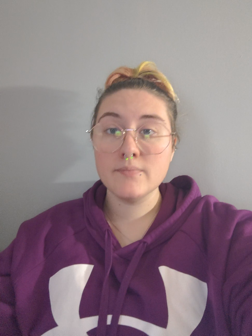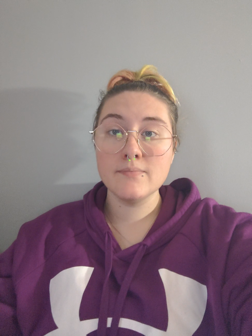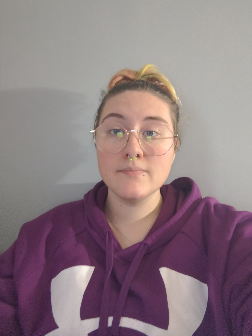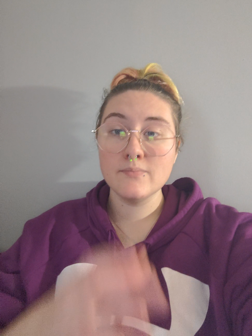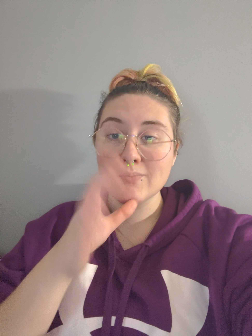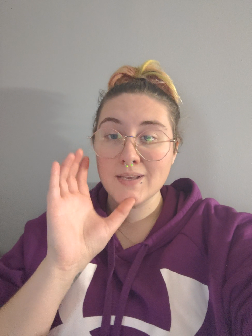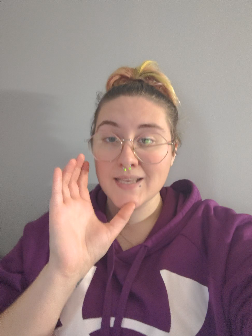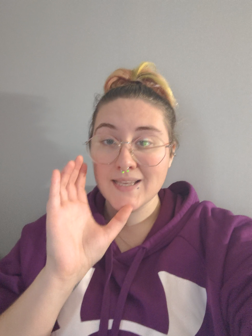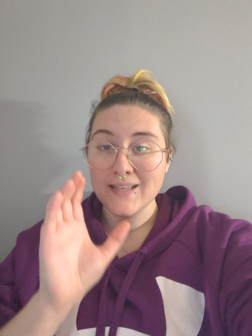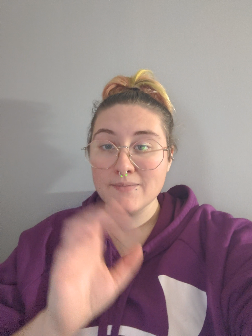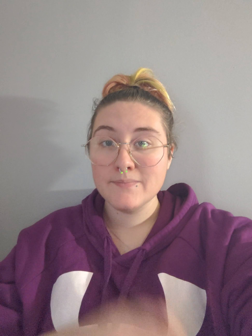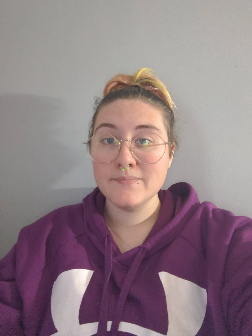drink